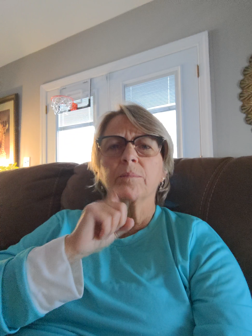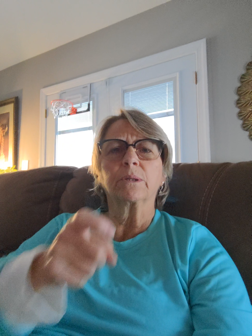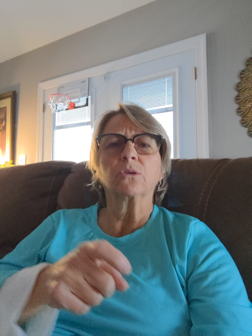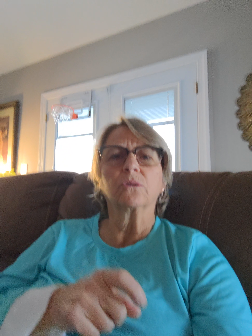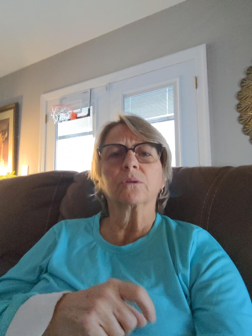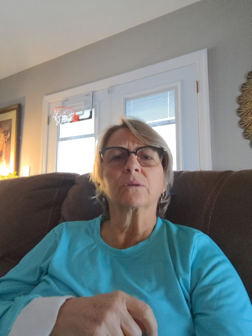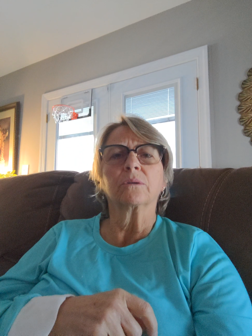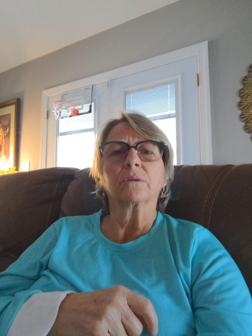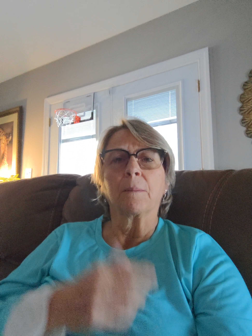garbage